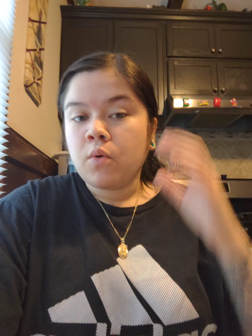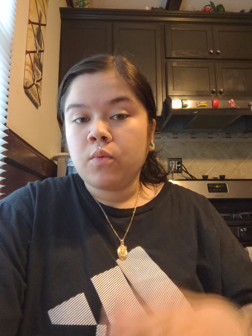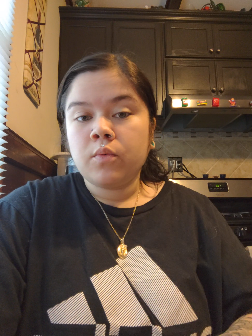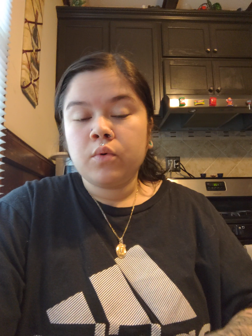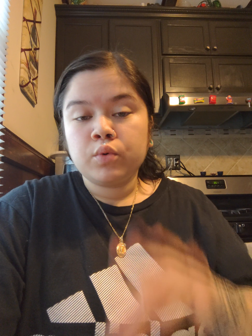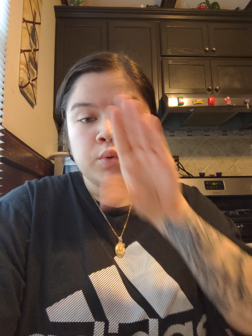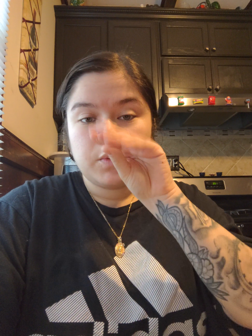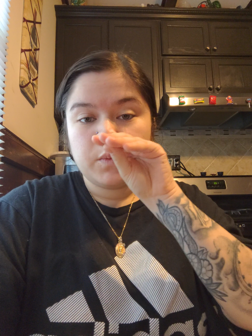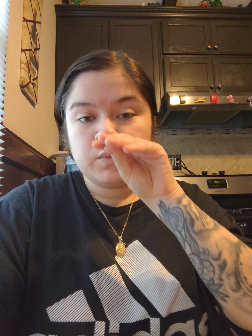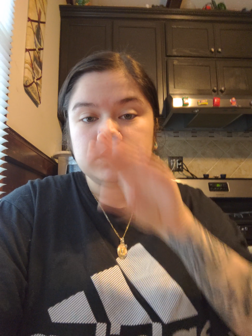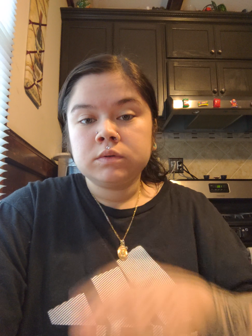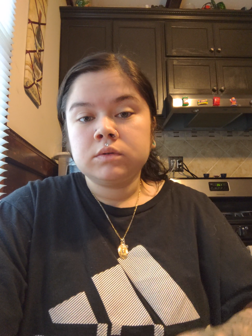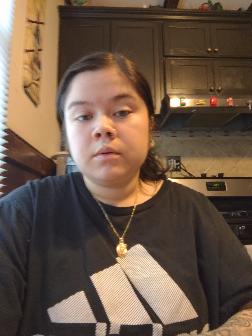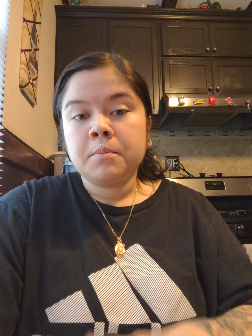goose